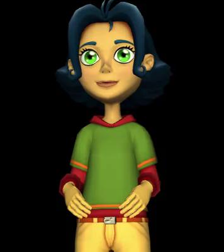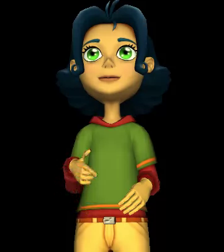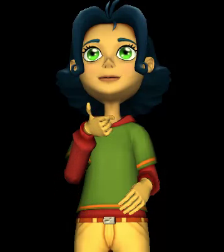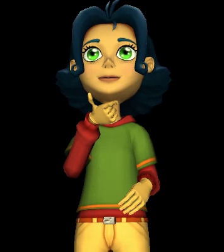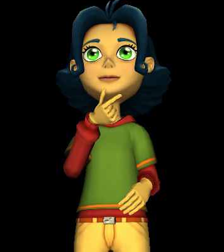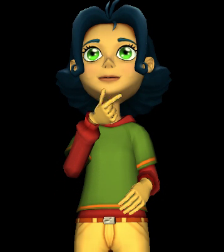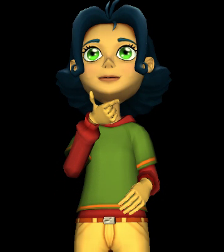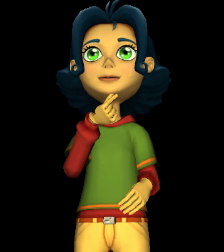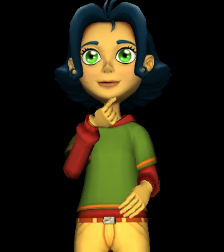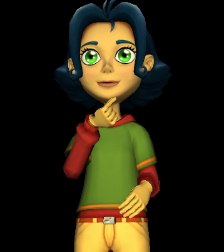زوج